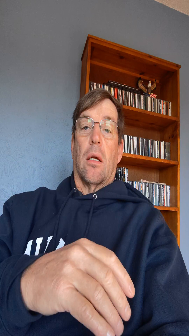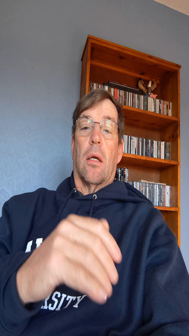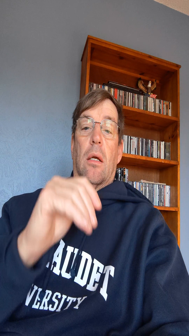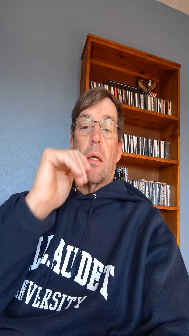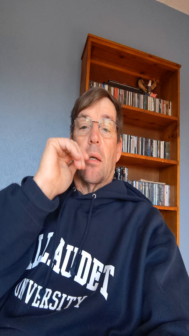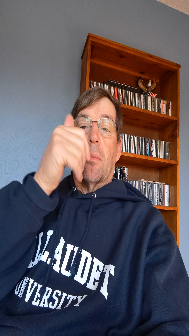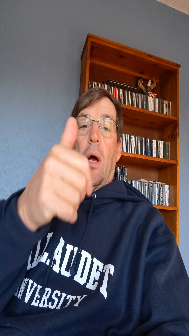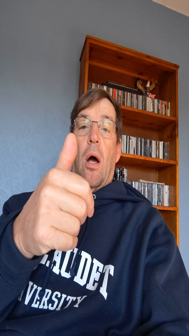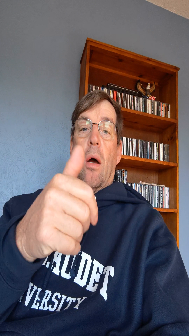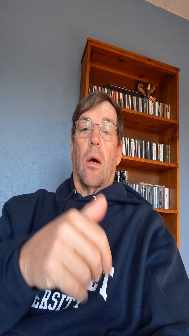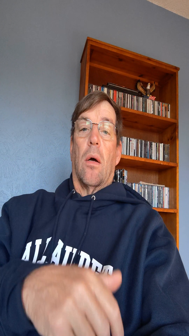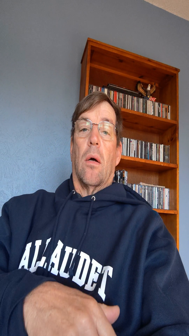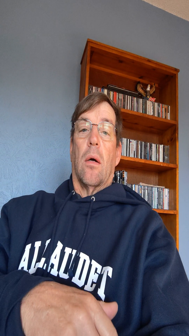tomorrow